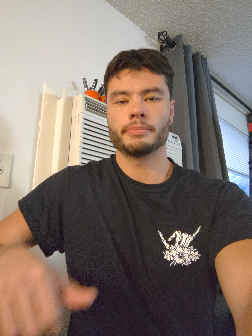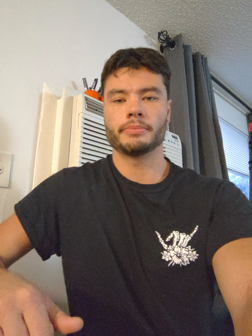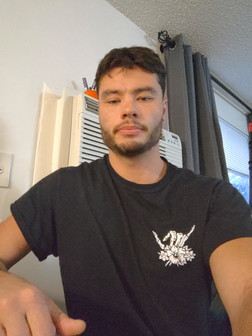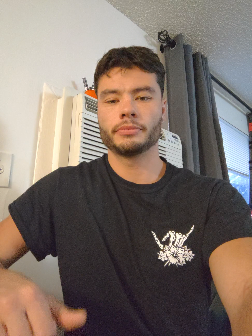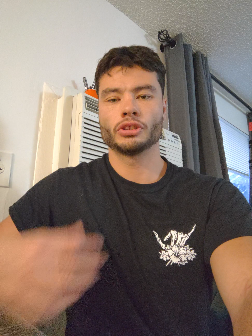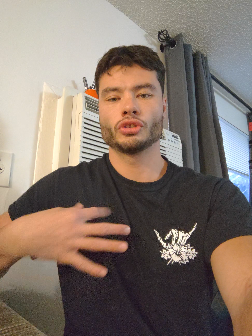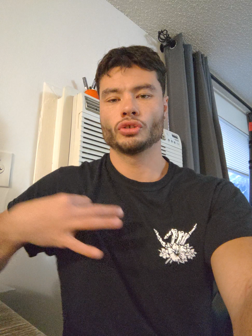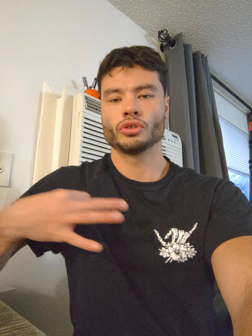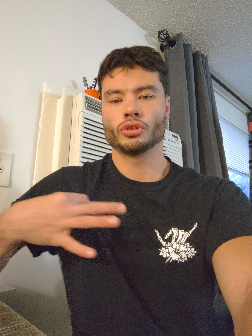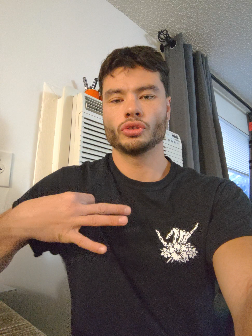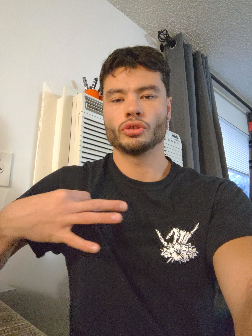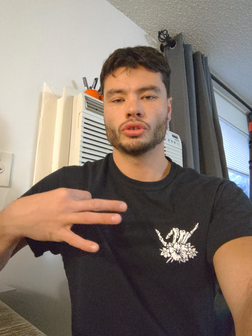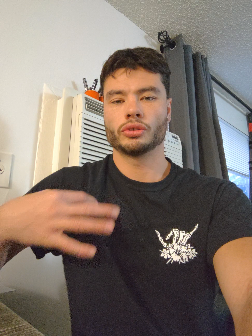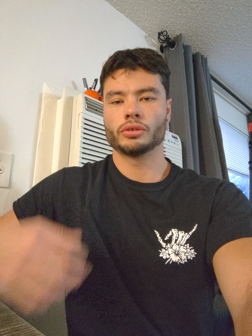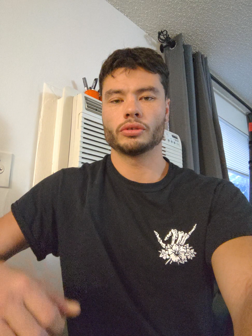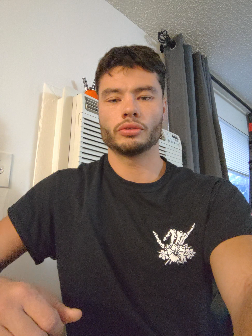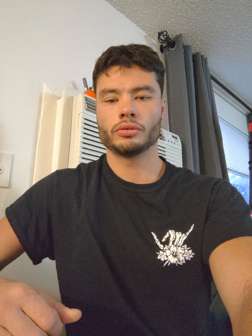shirt